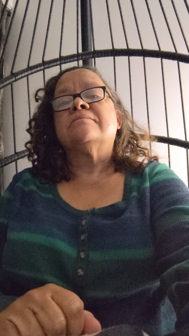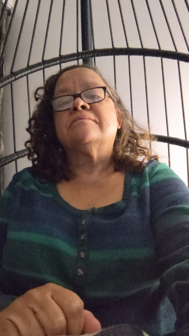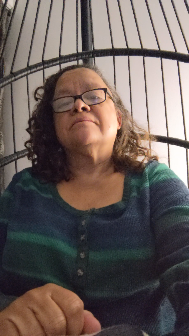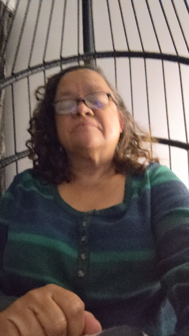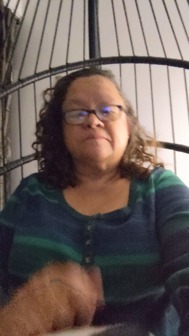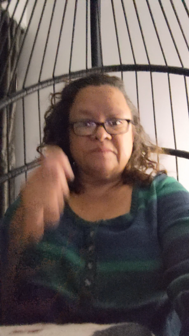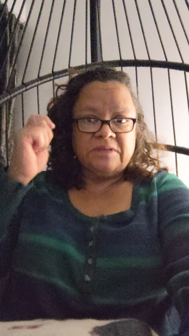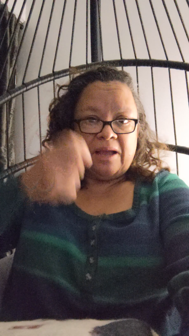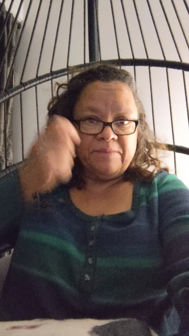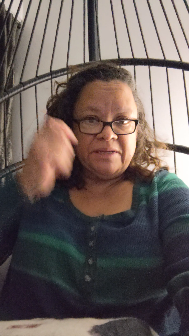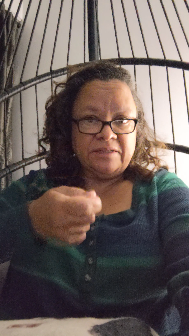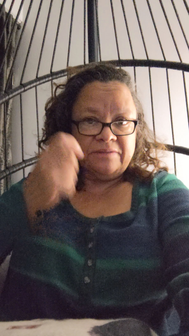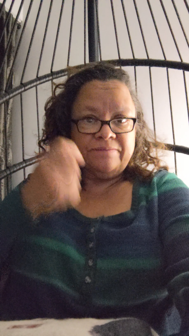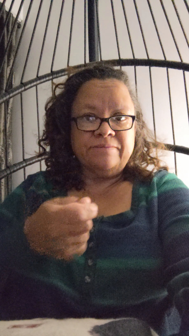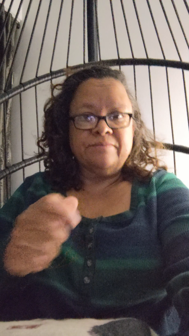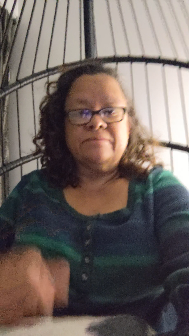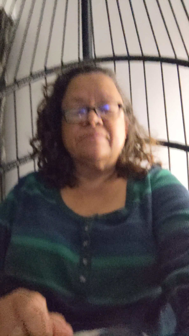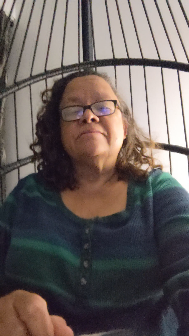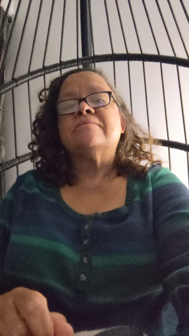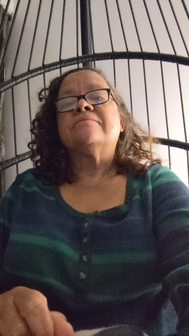hammer